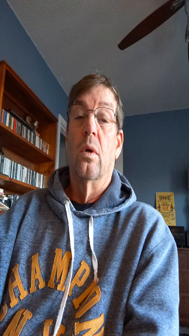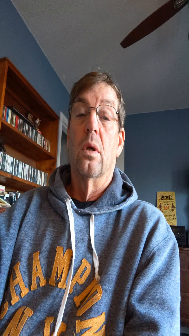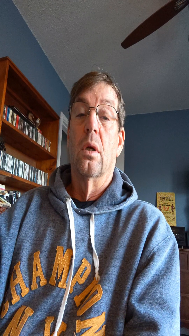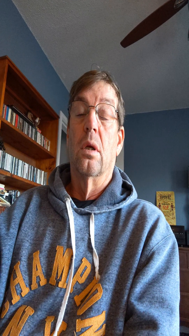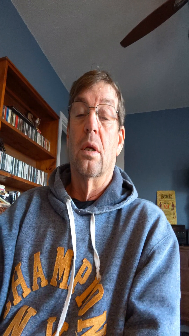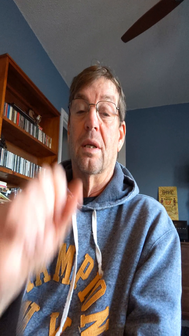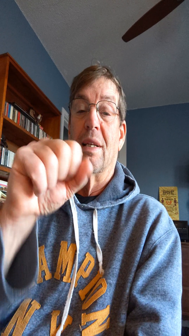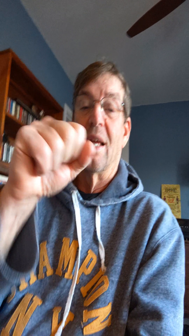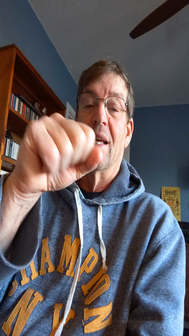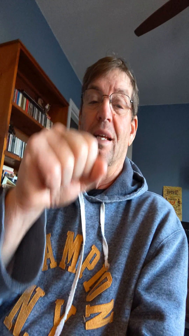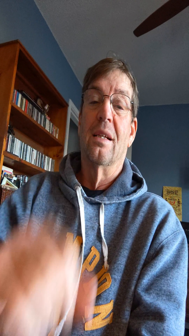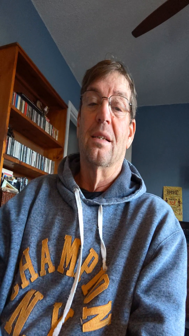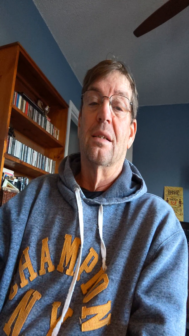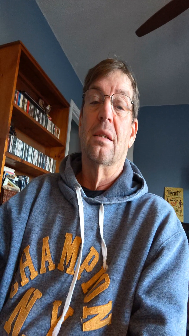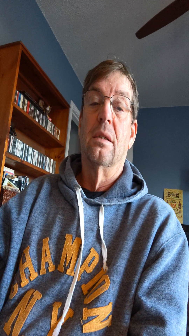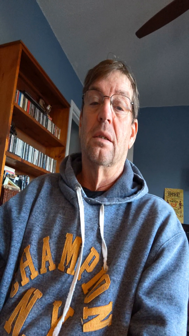yes